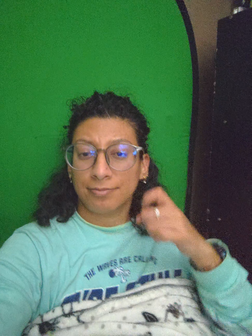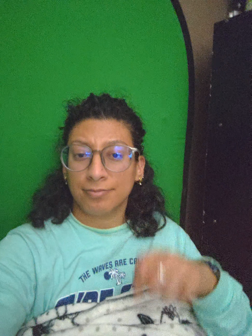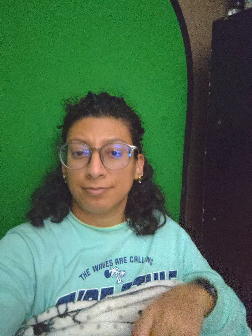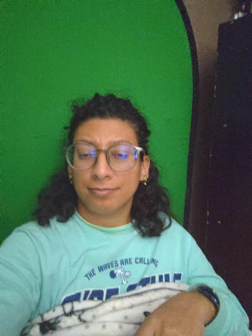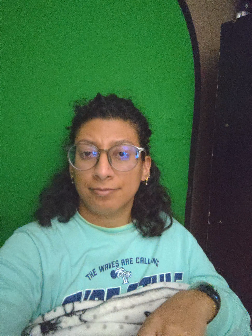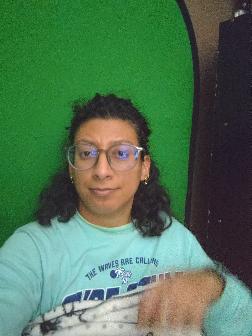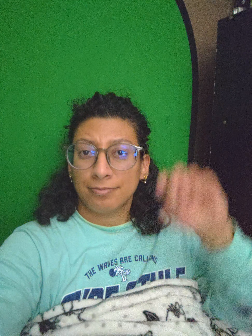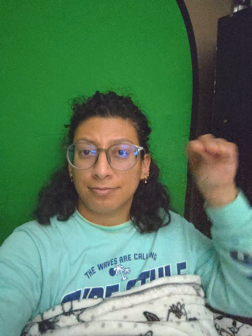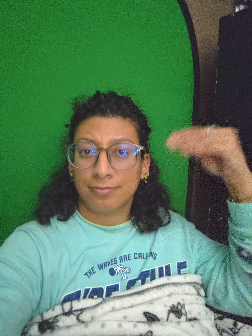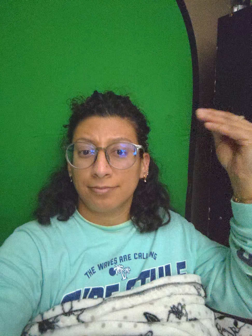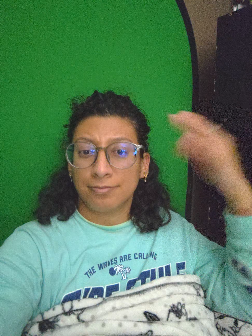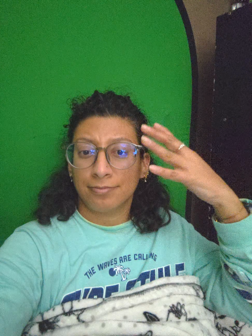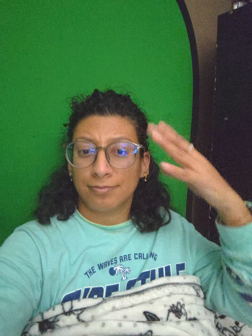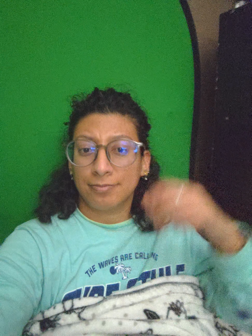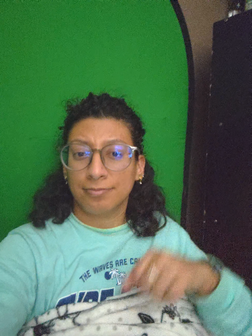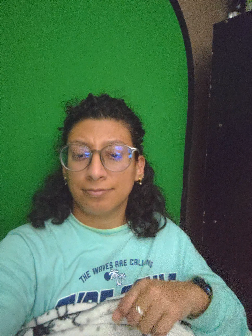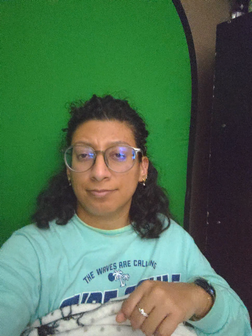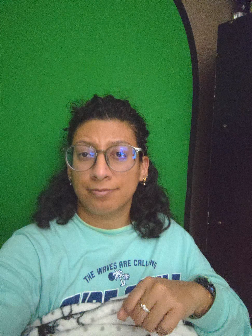sun